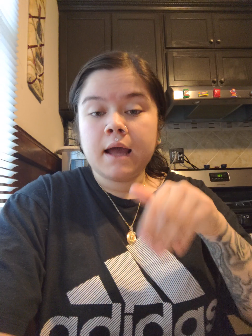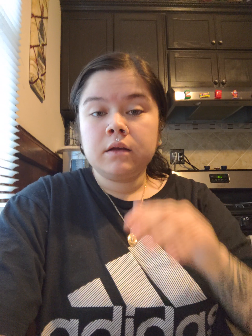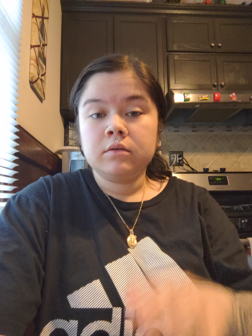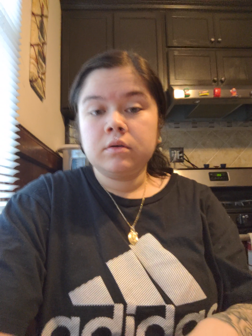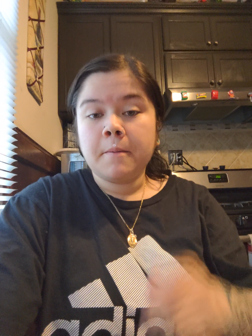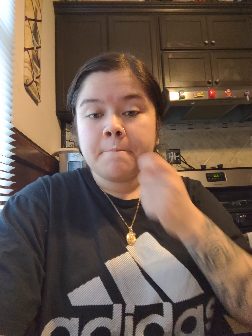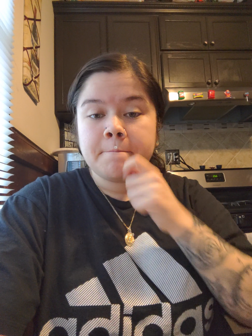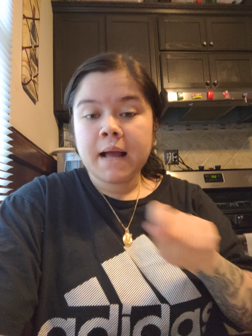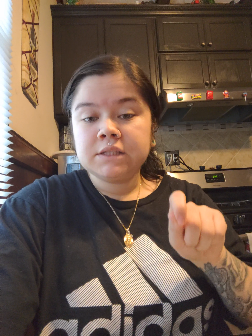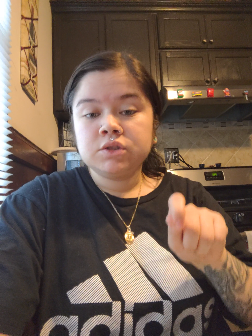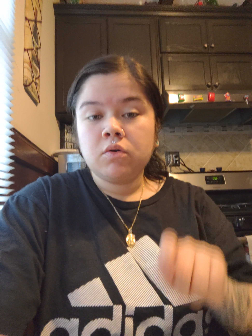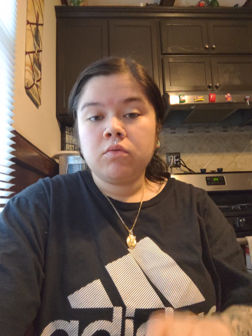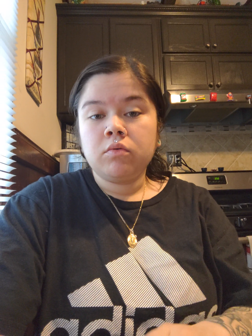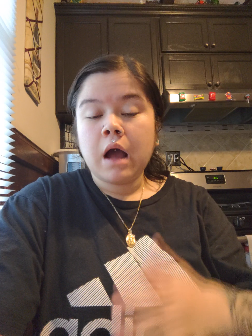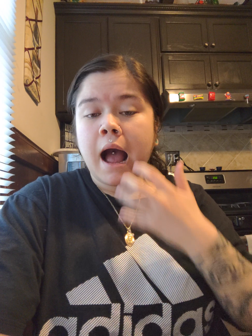pencil